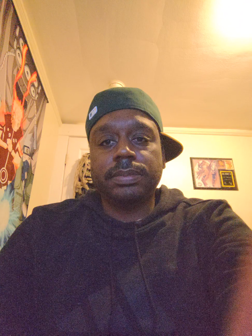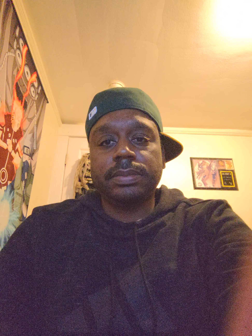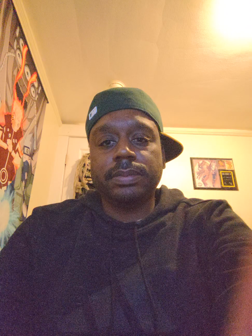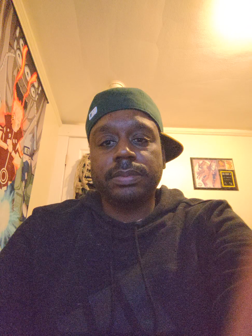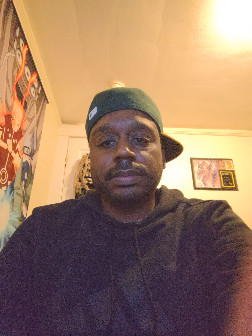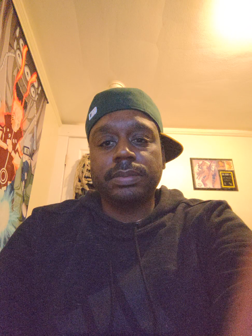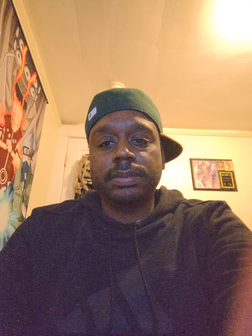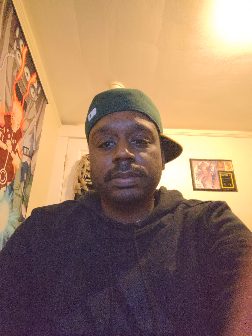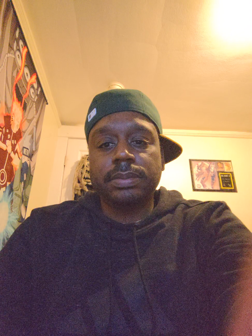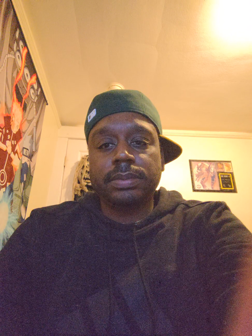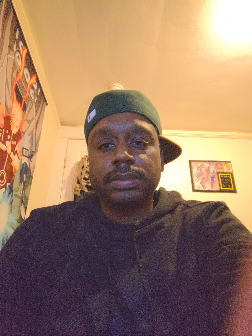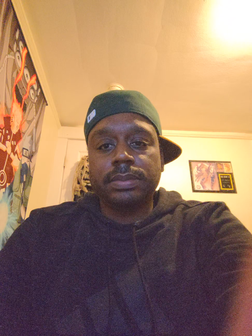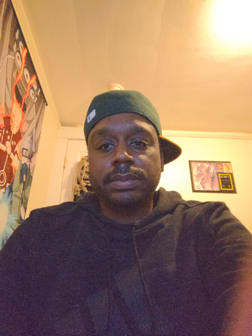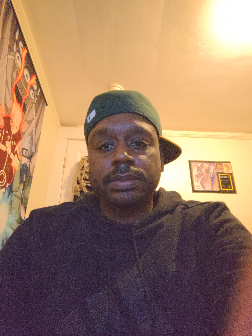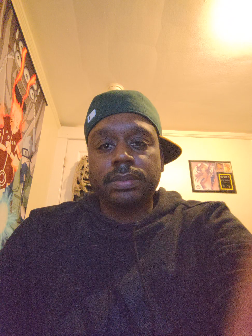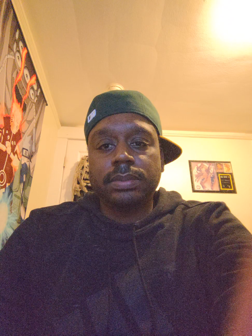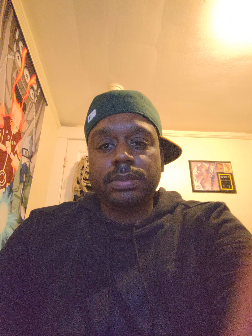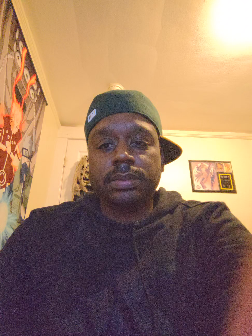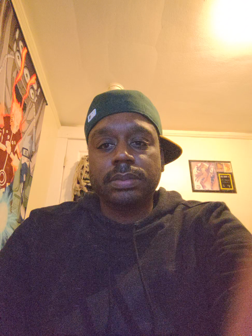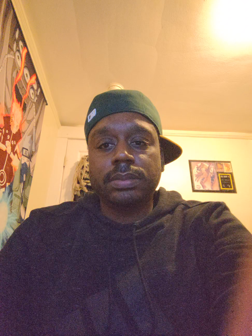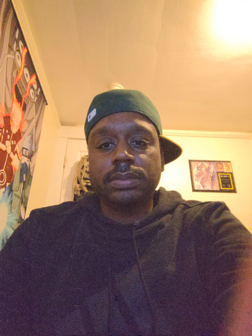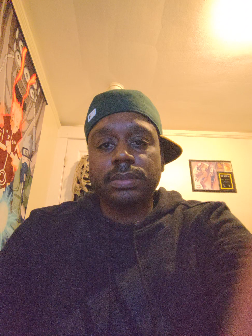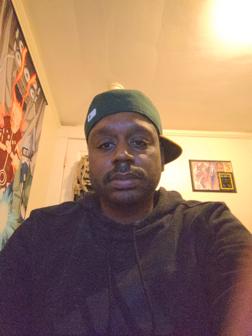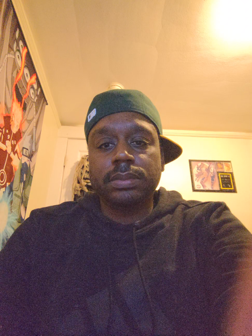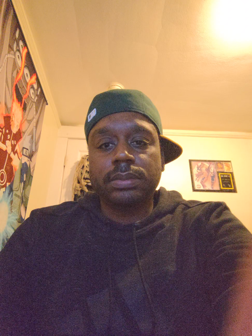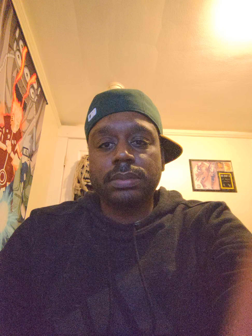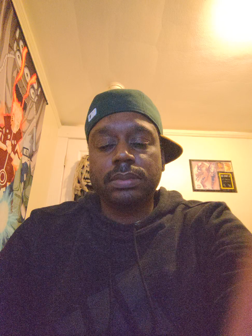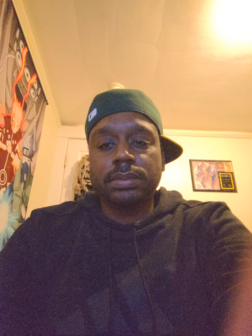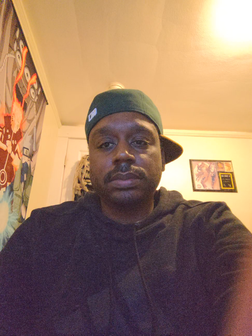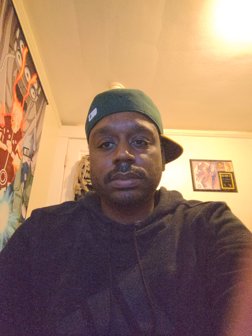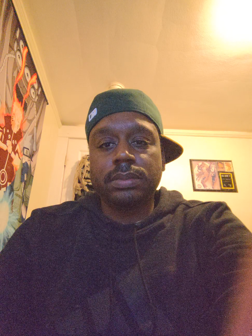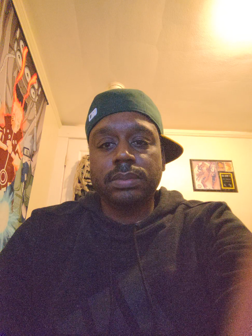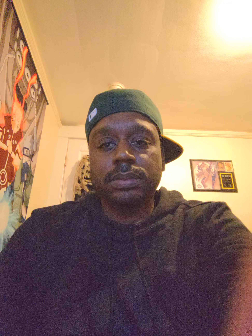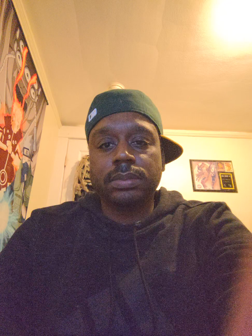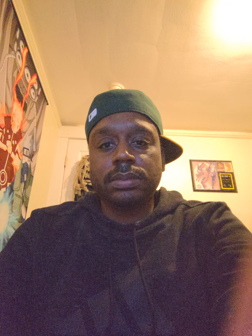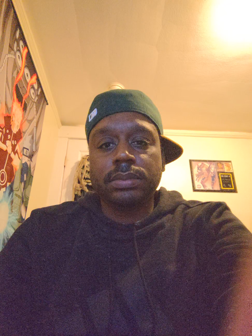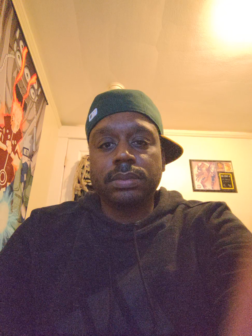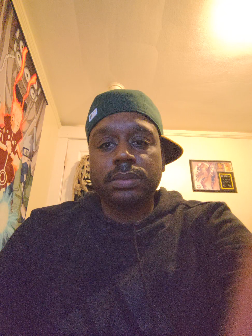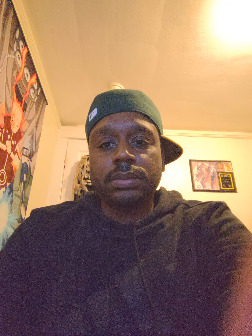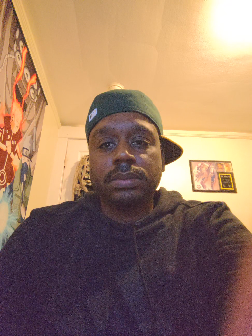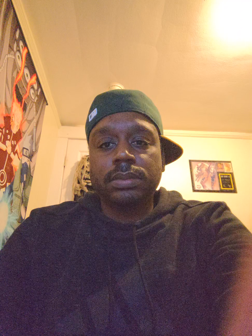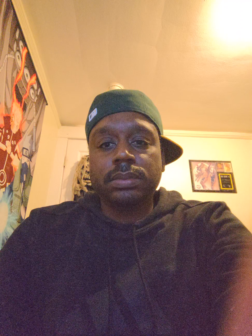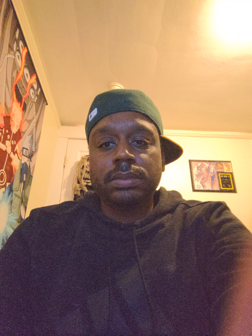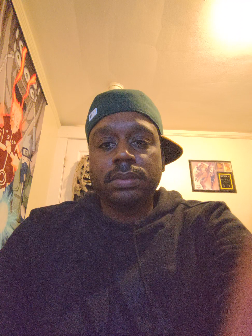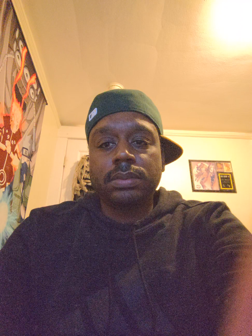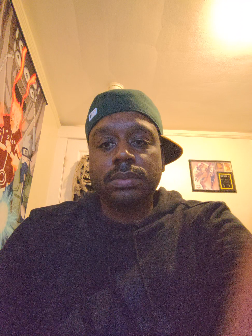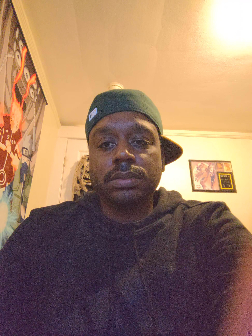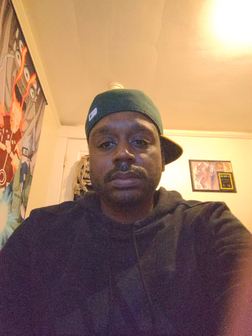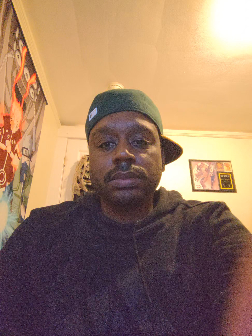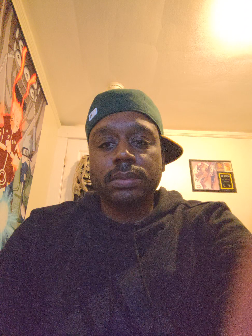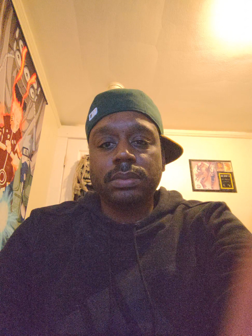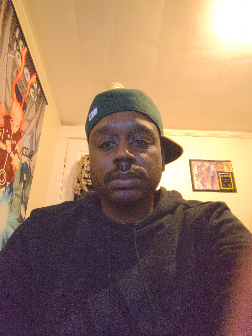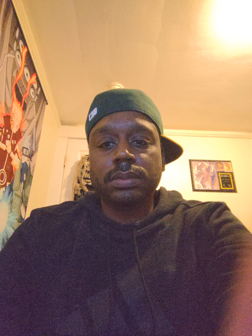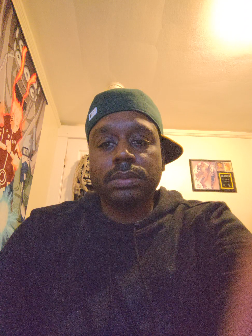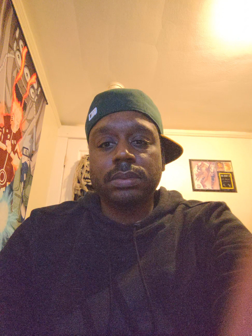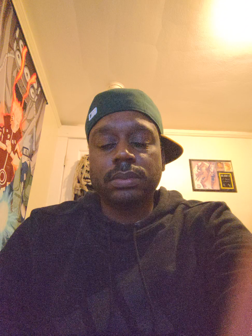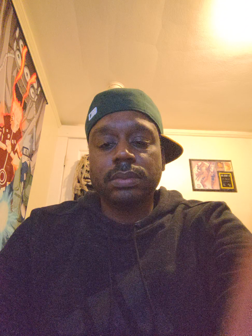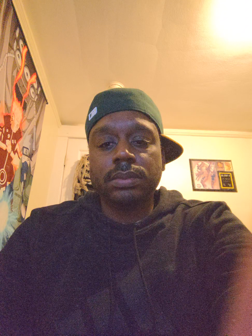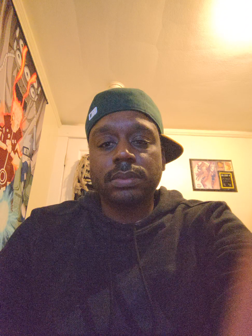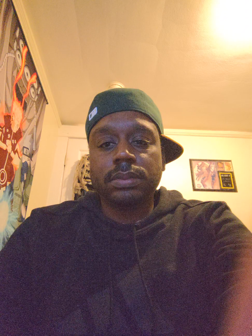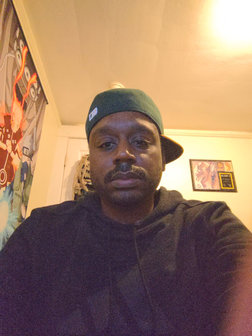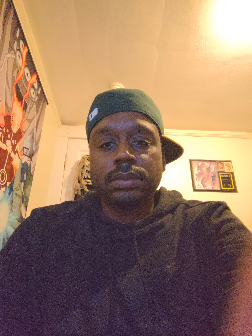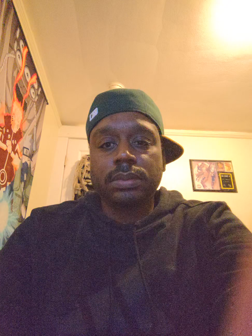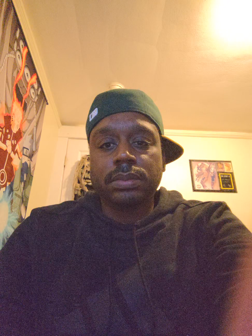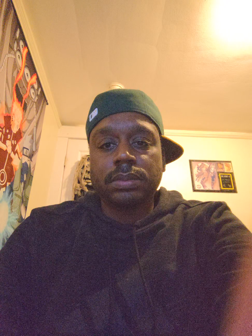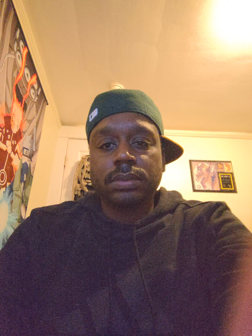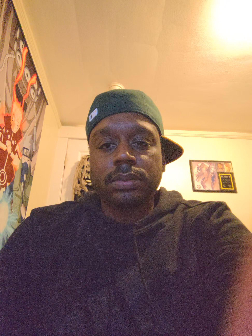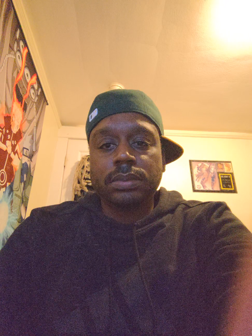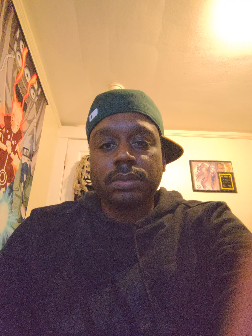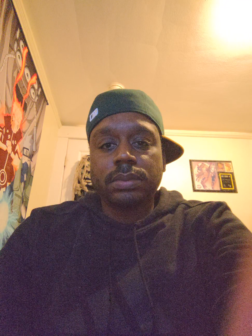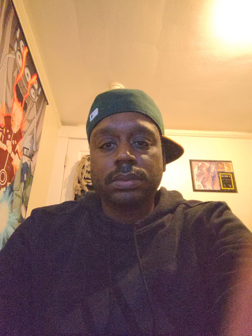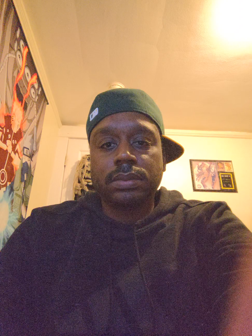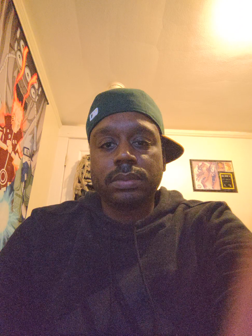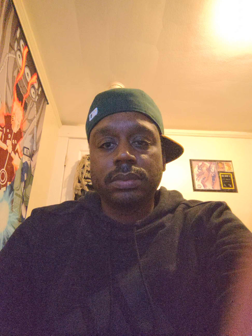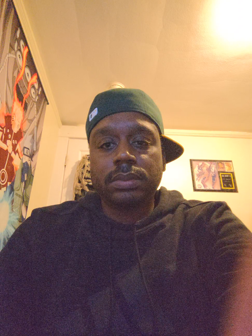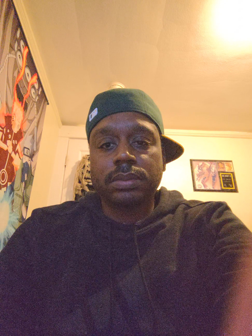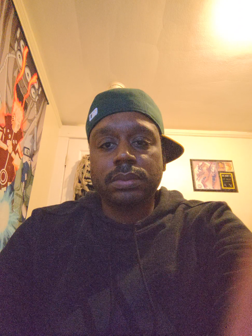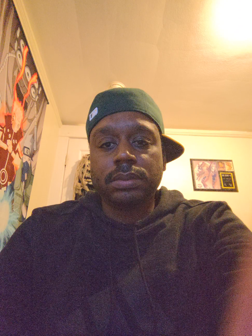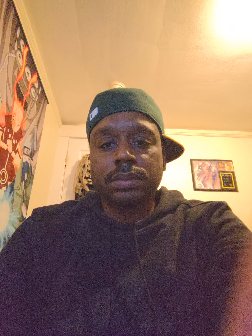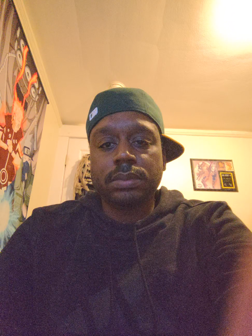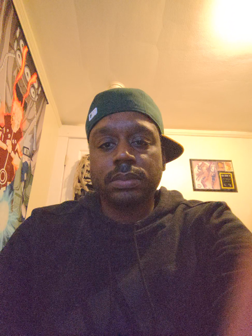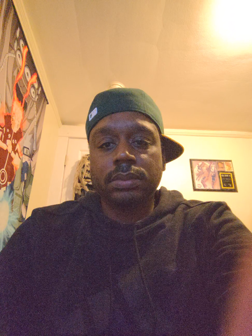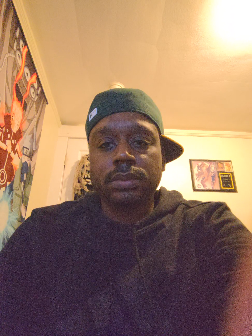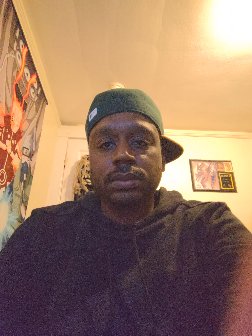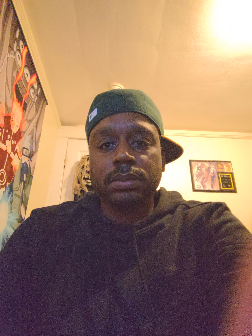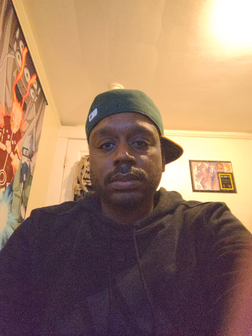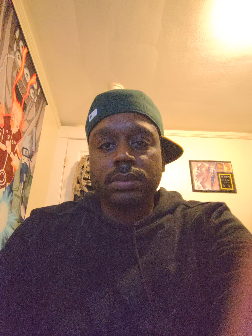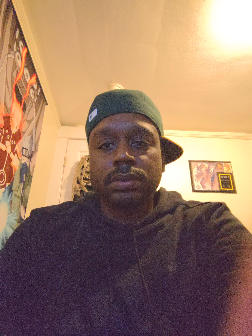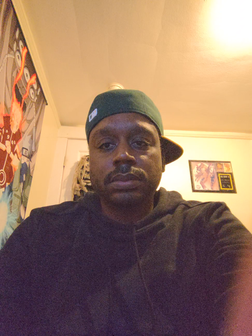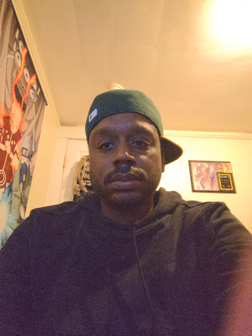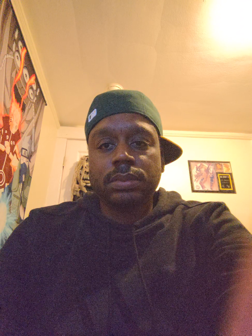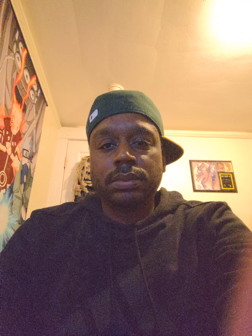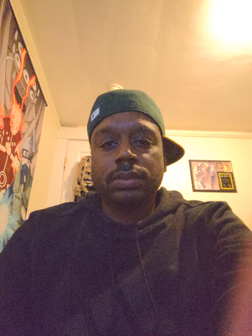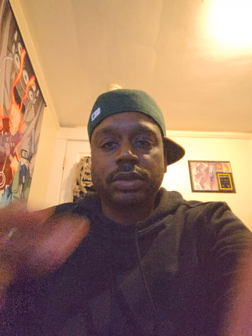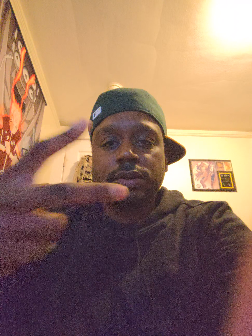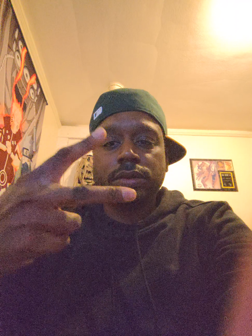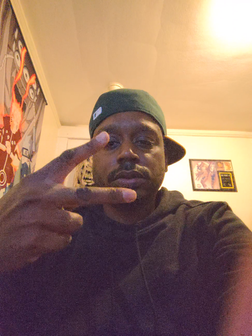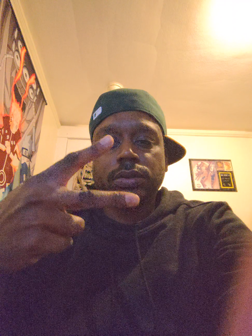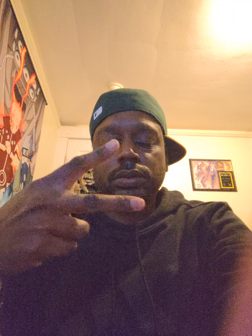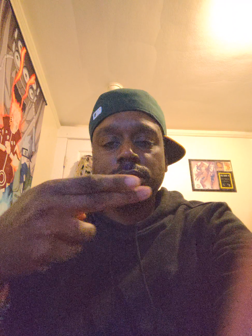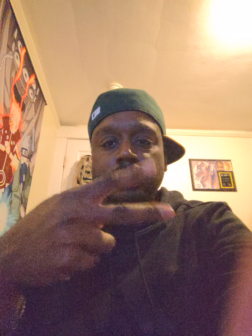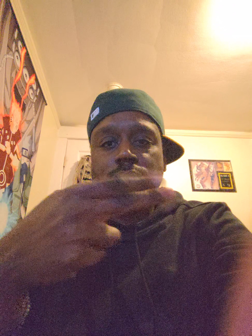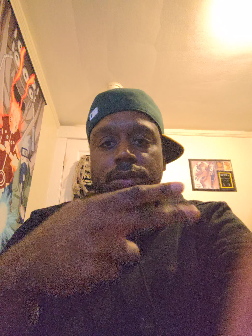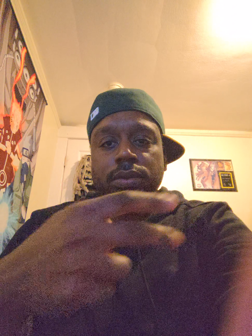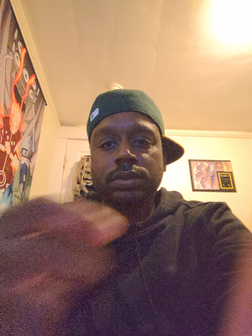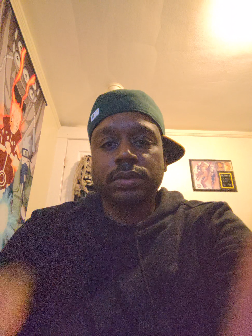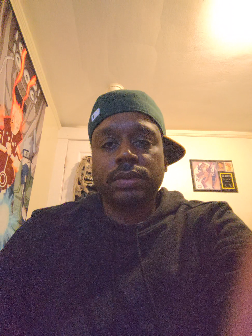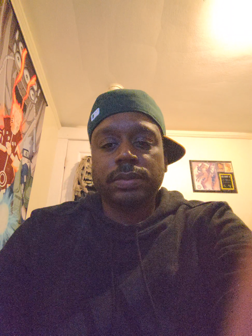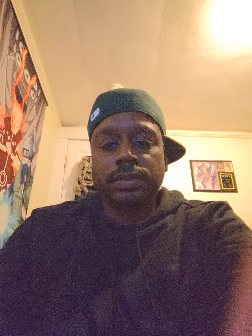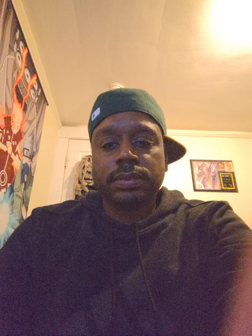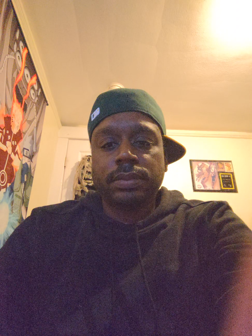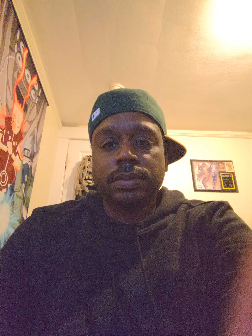scissors